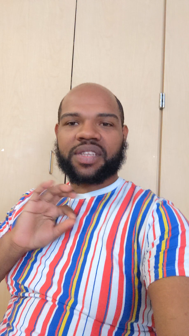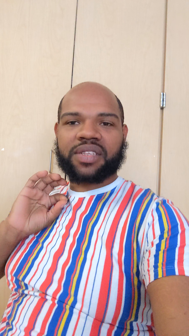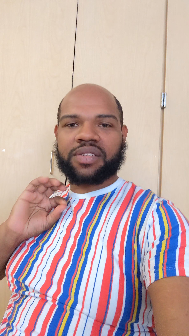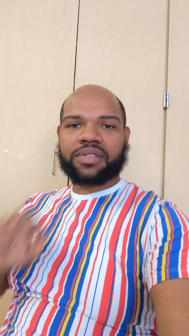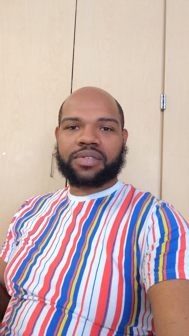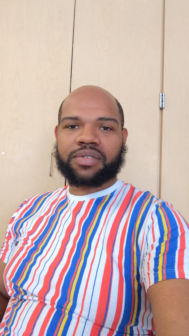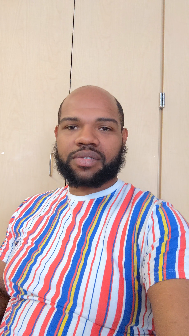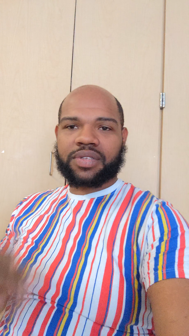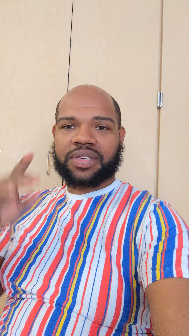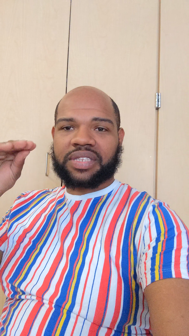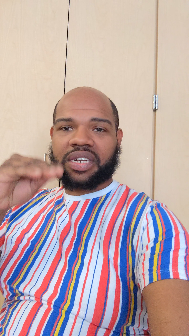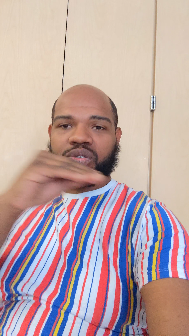dinosaur